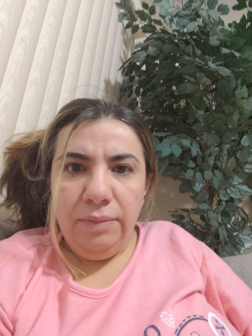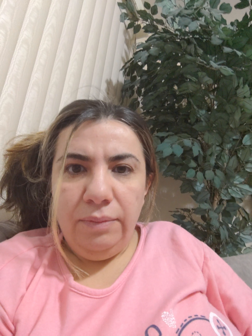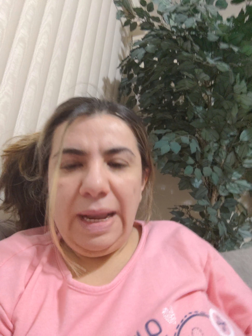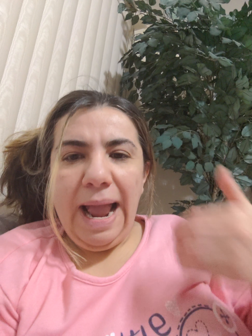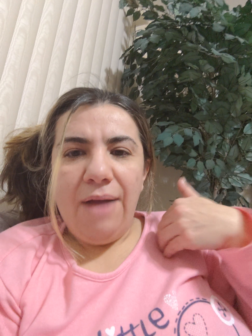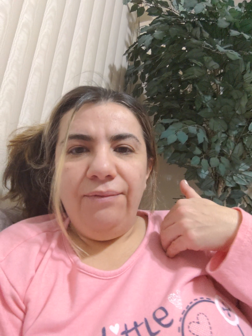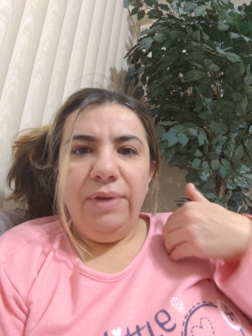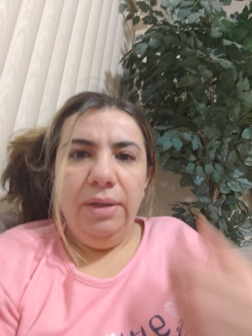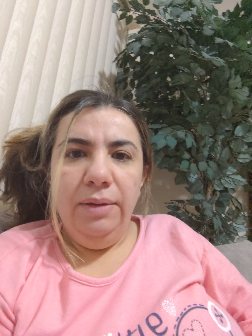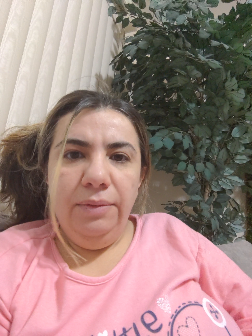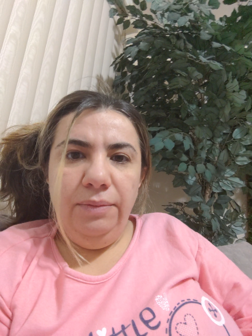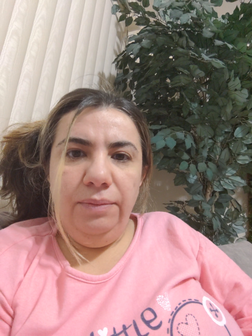have